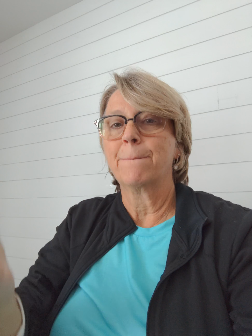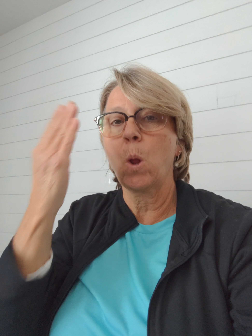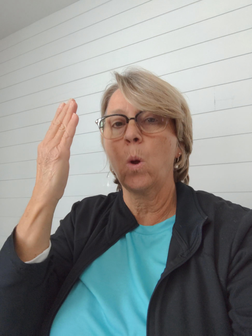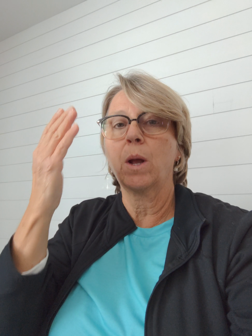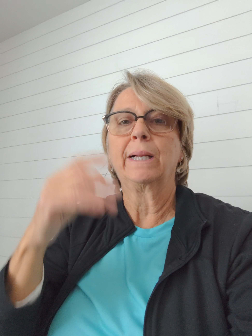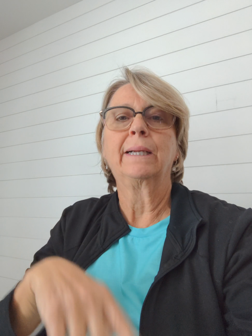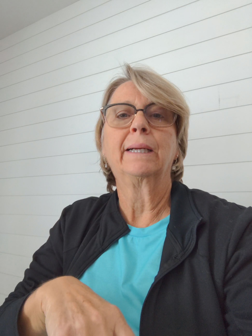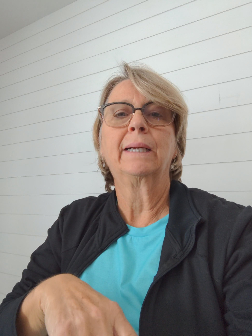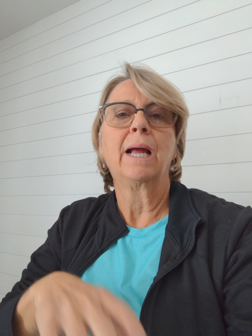morning